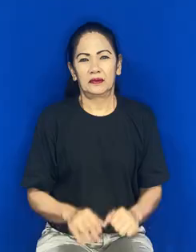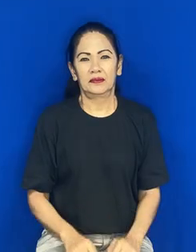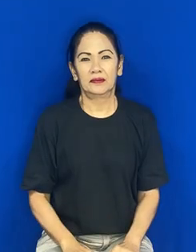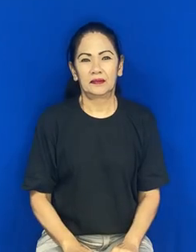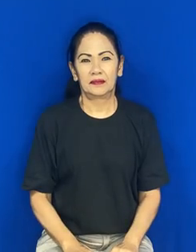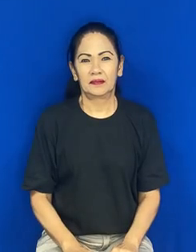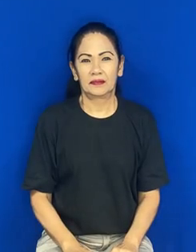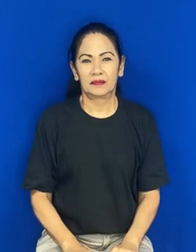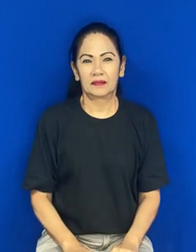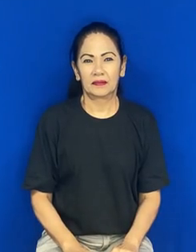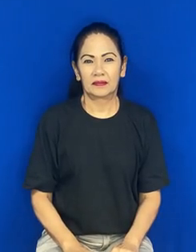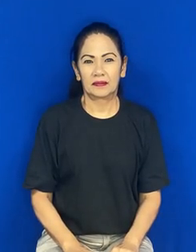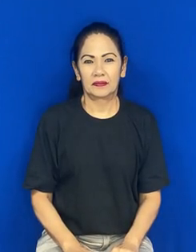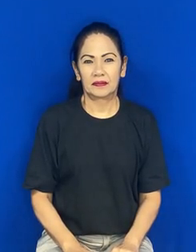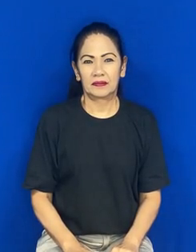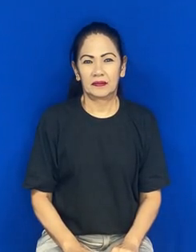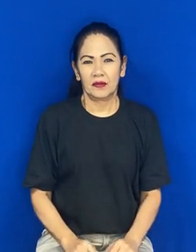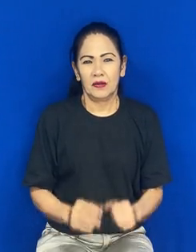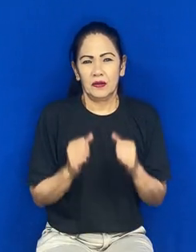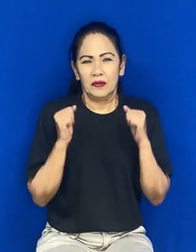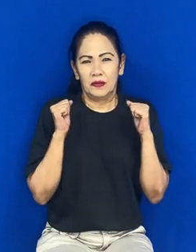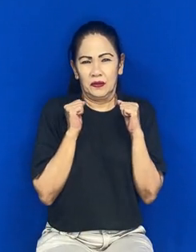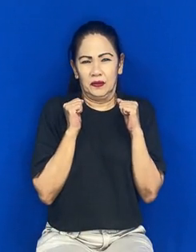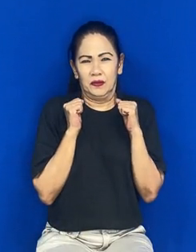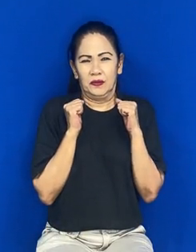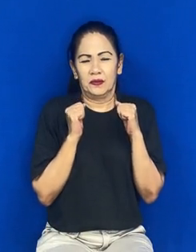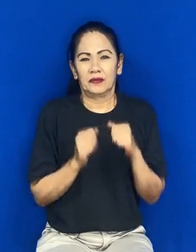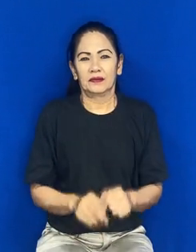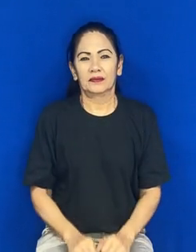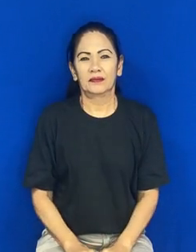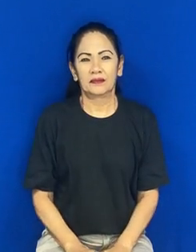cold